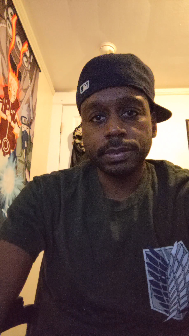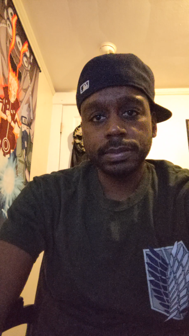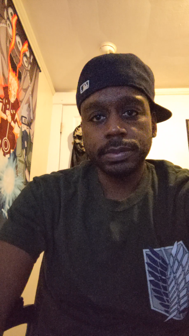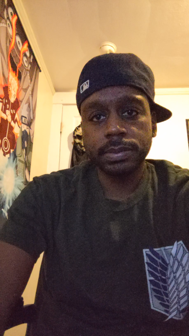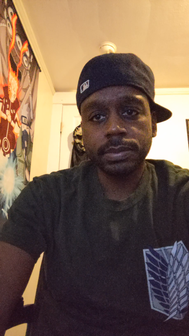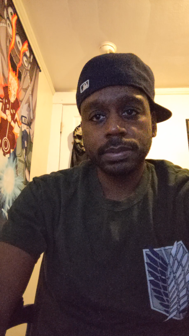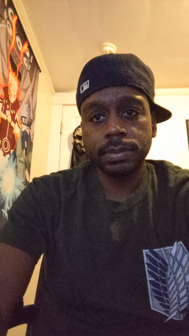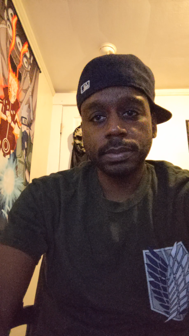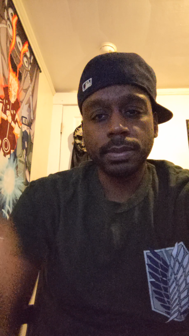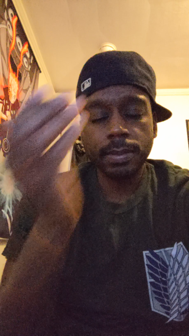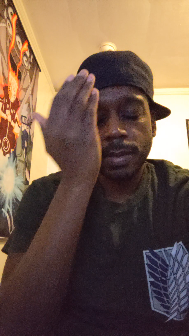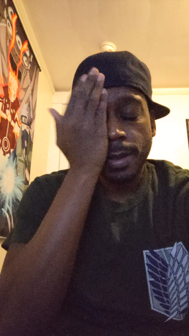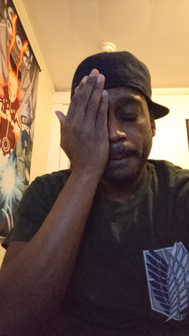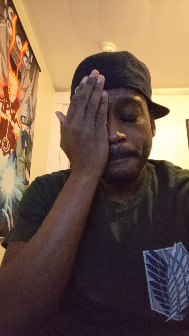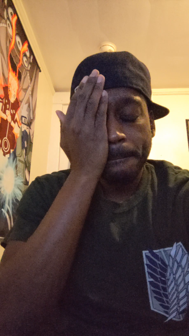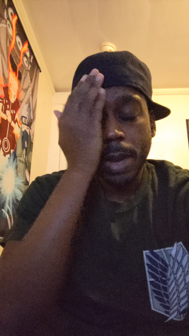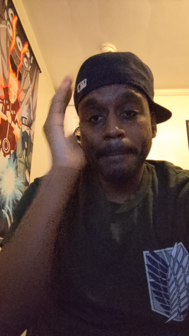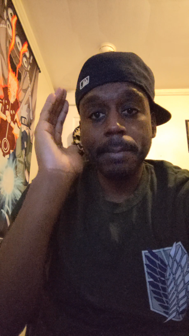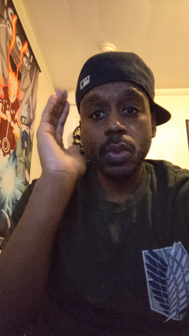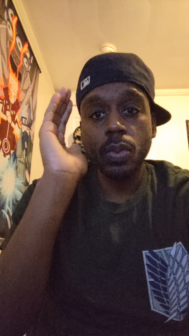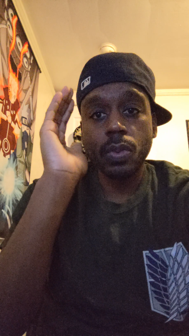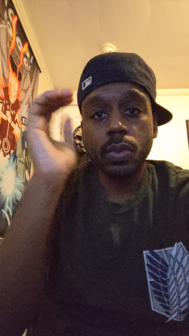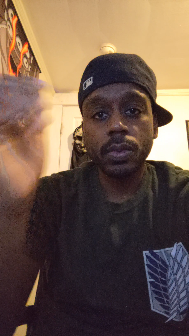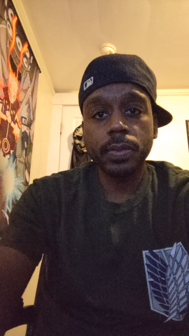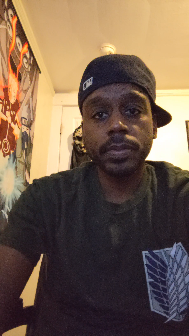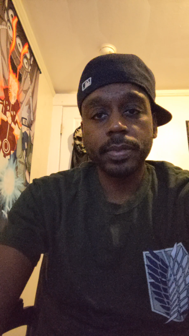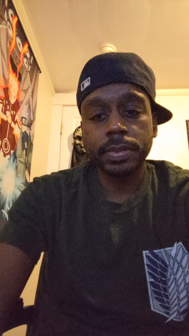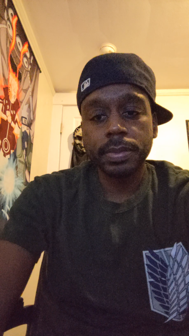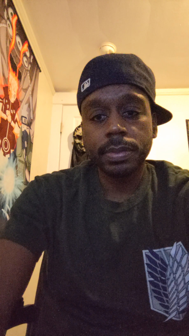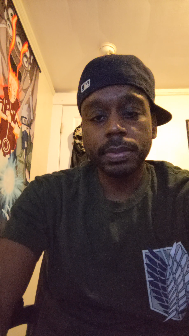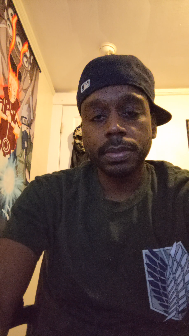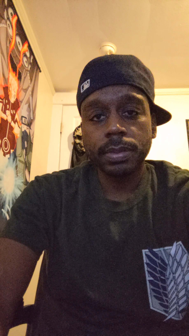peekaboo